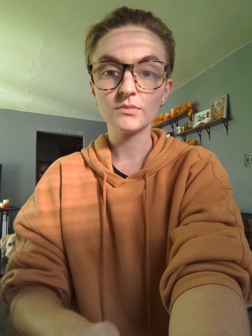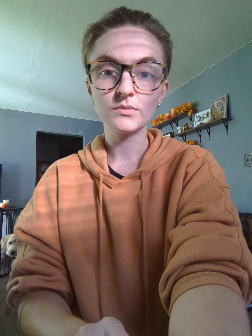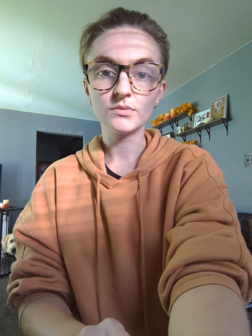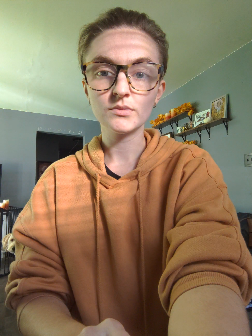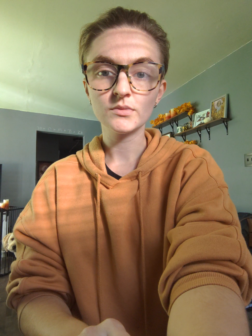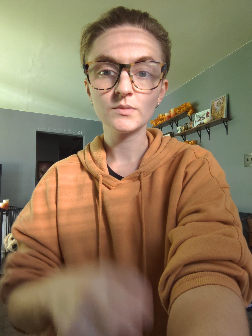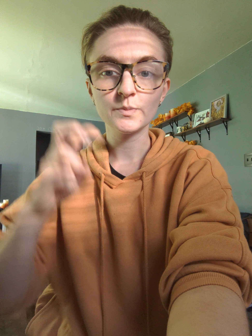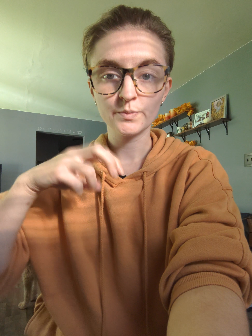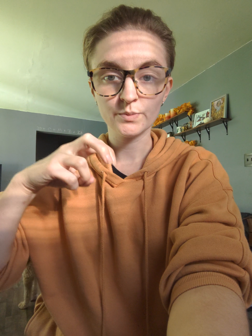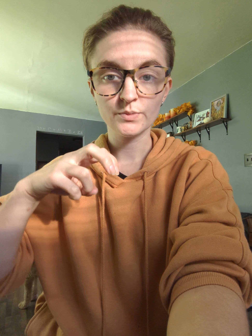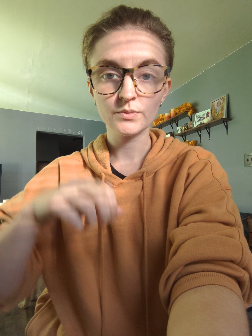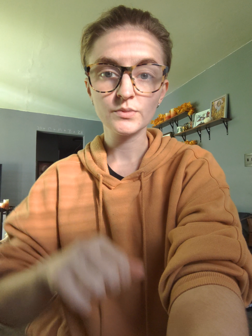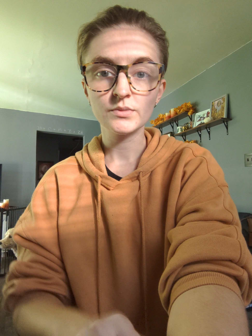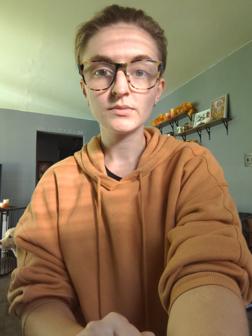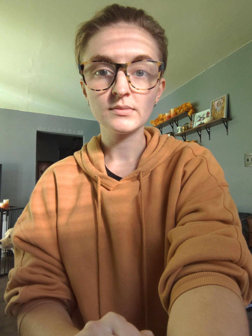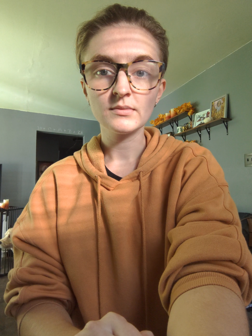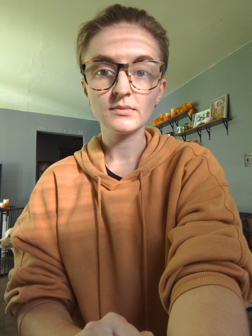potato